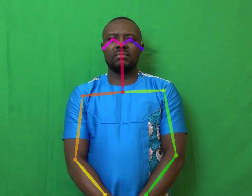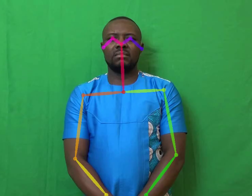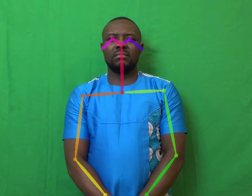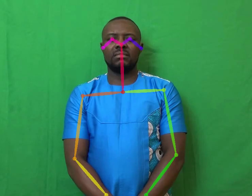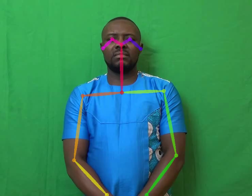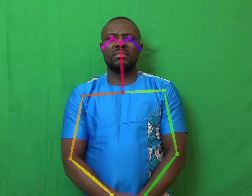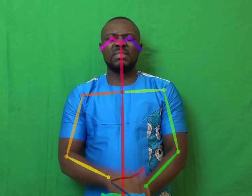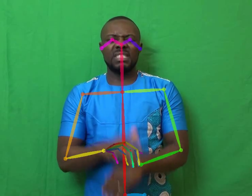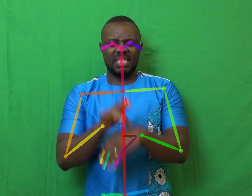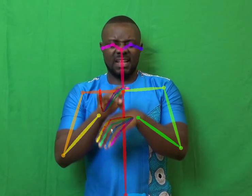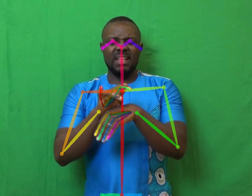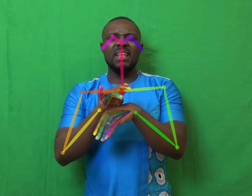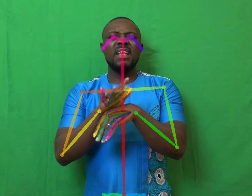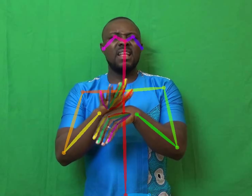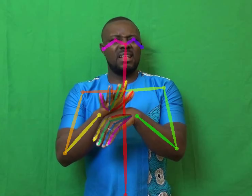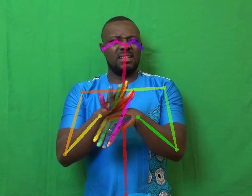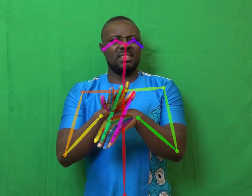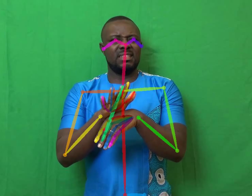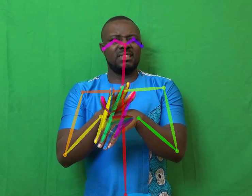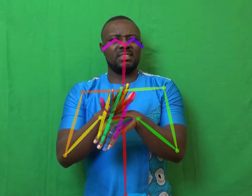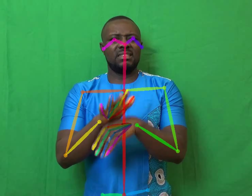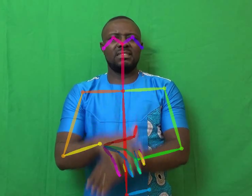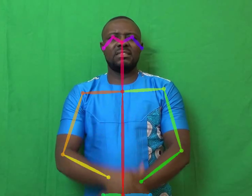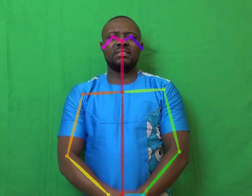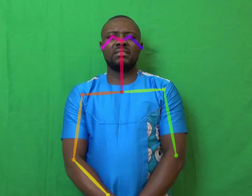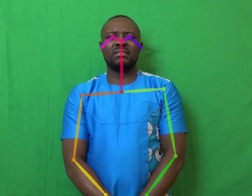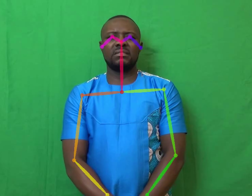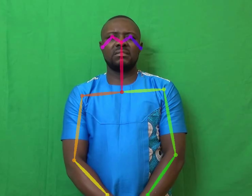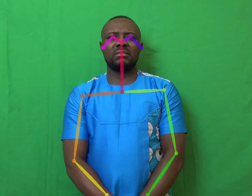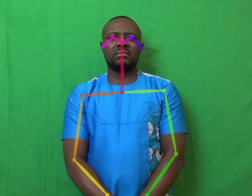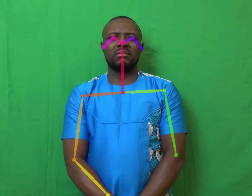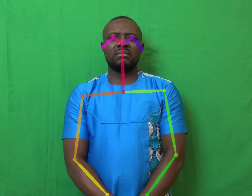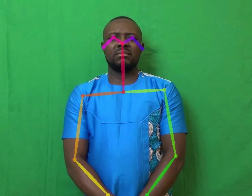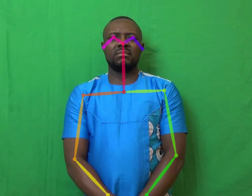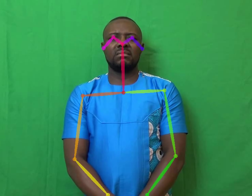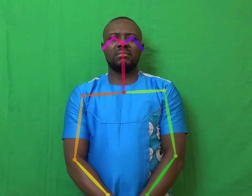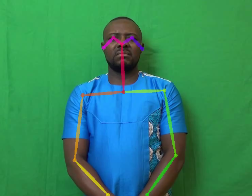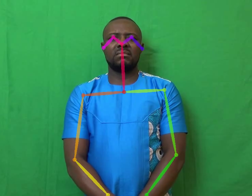early